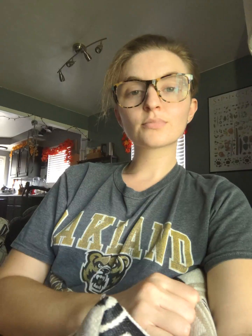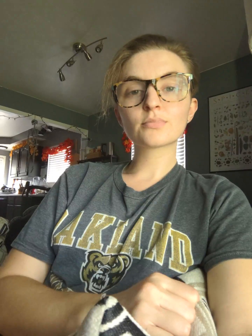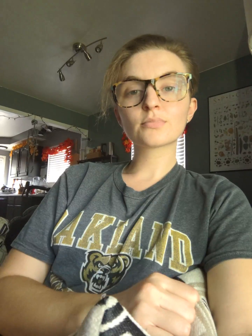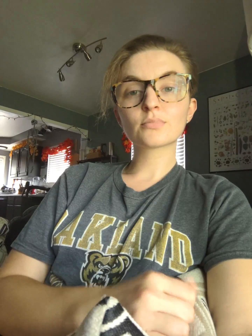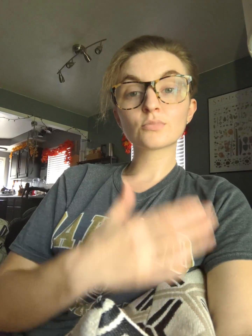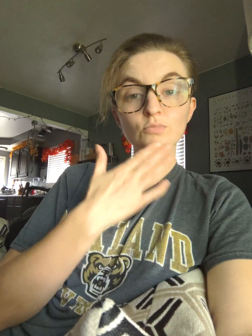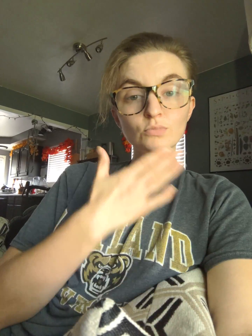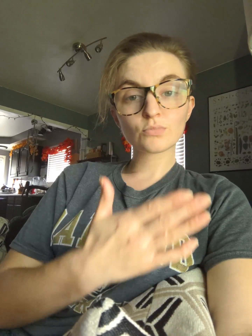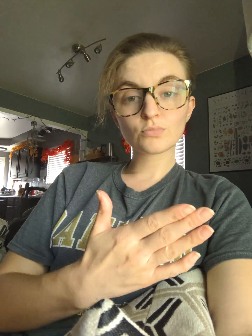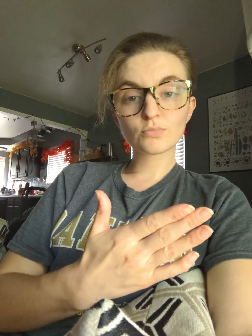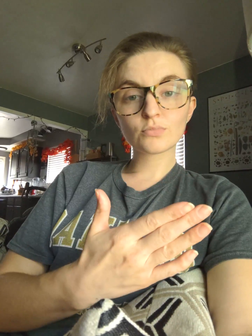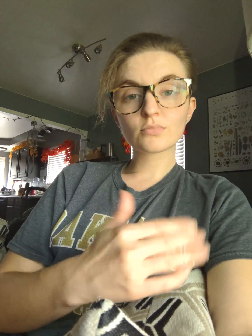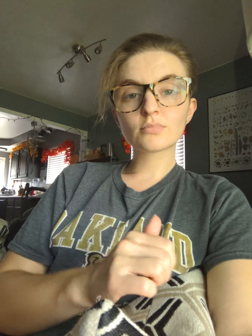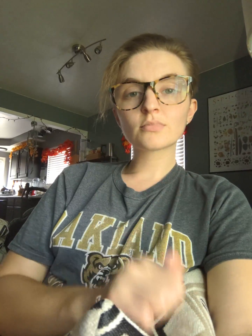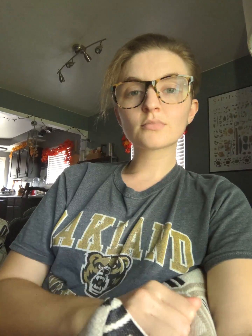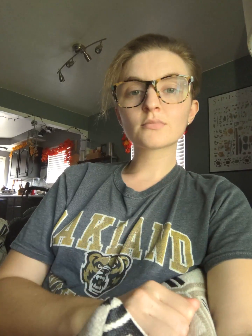good